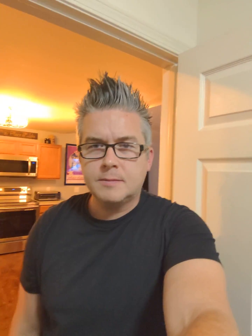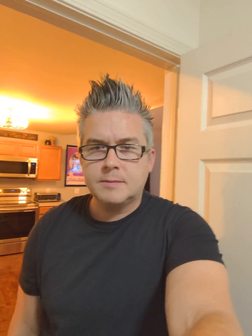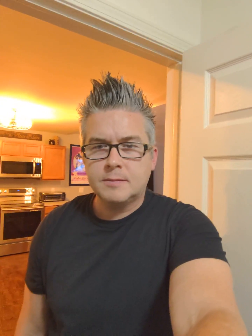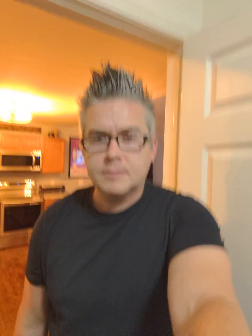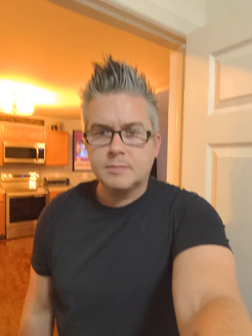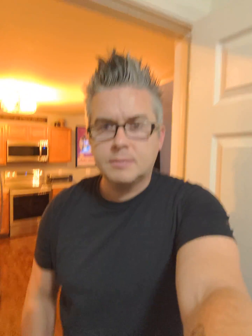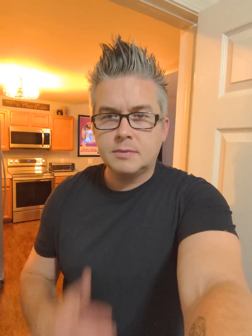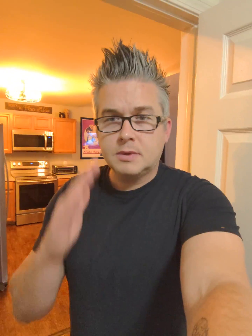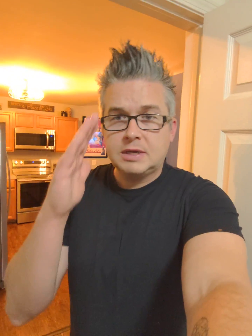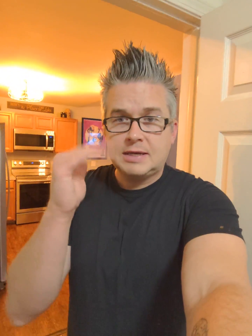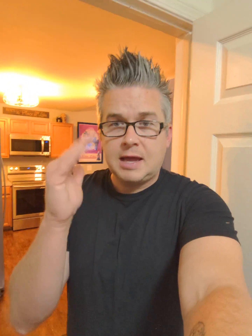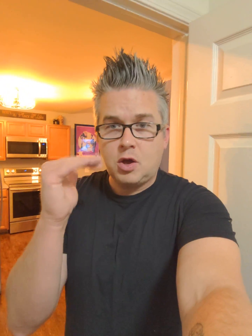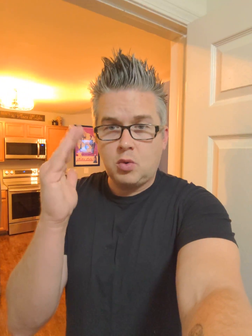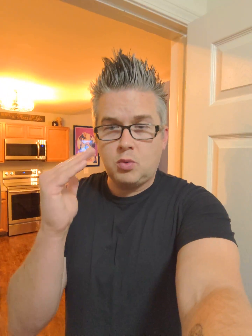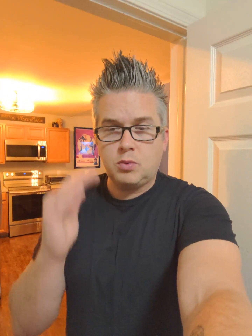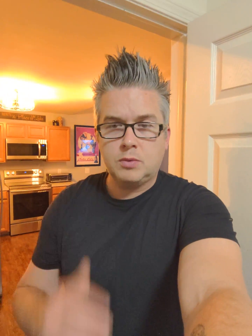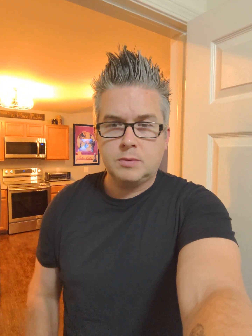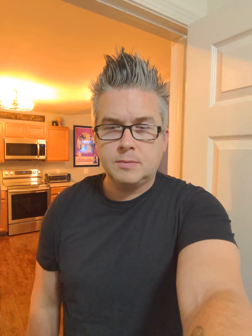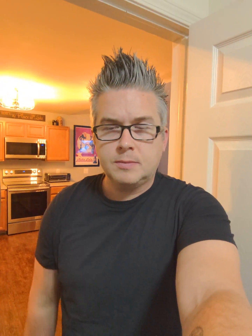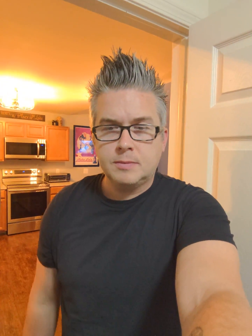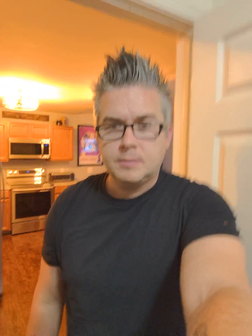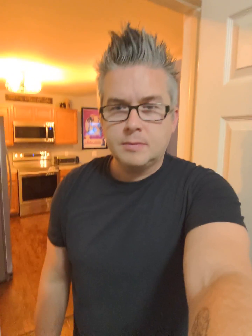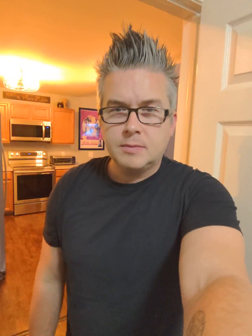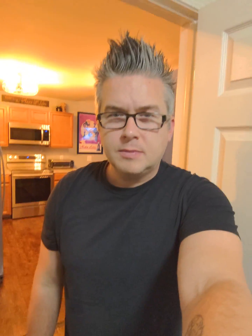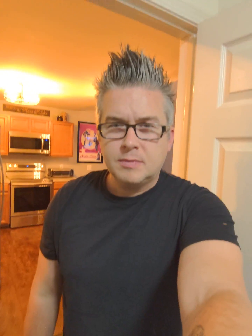downtown